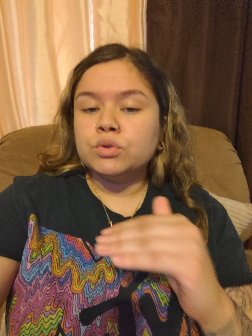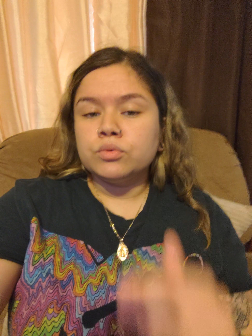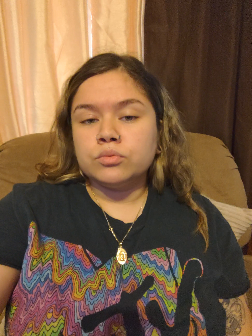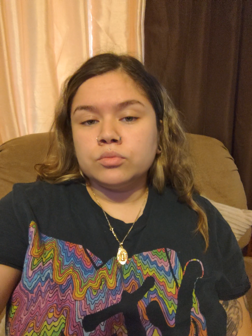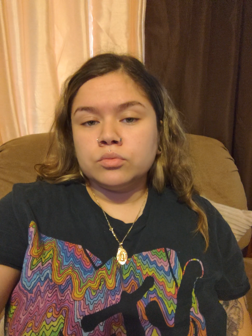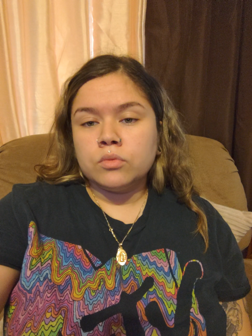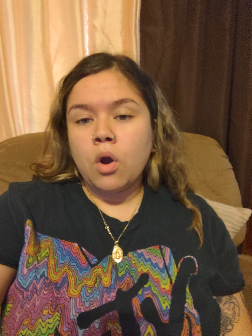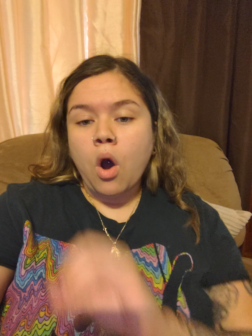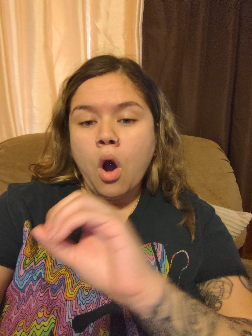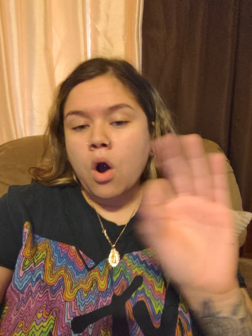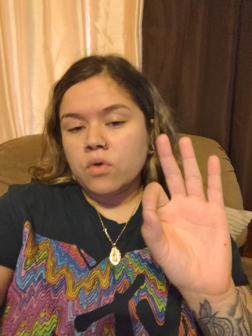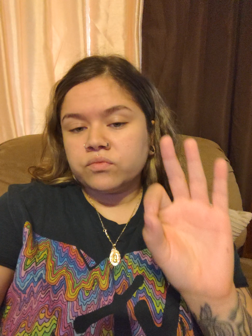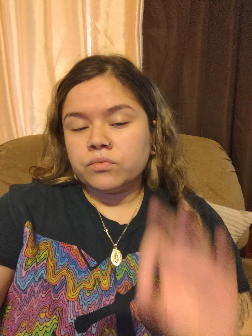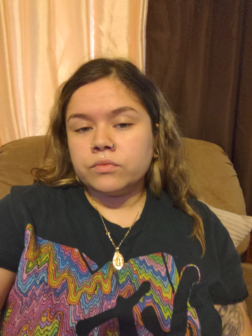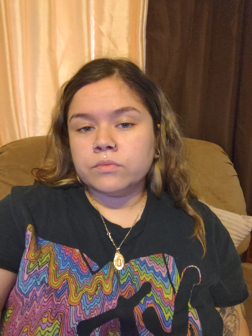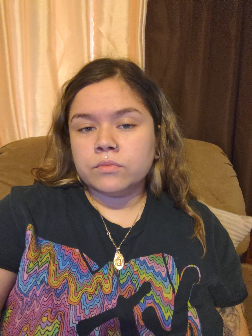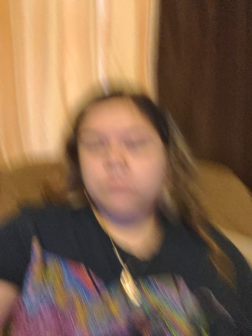off